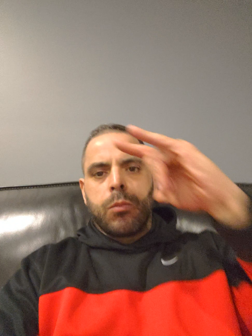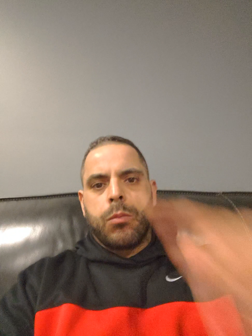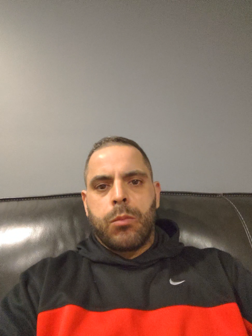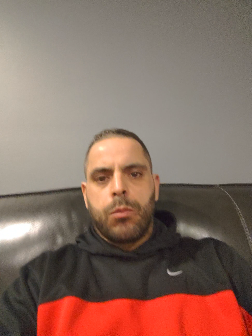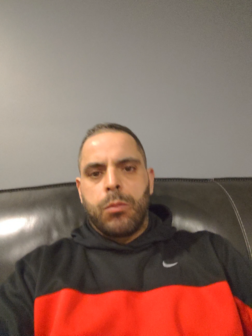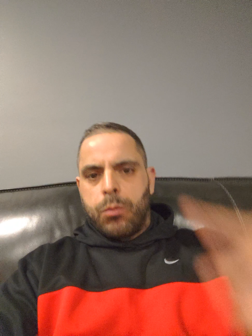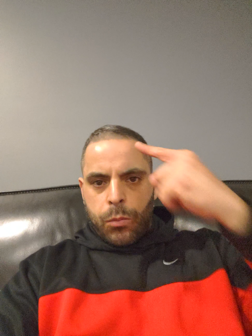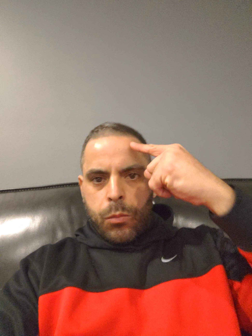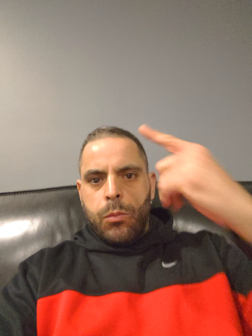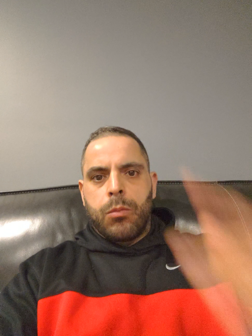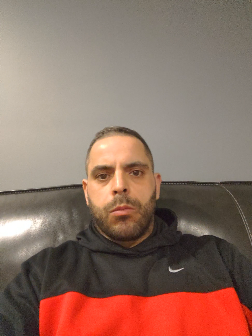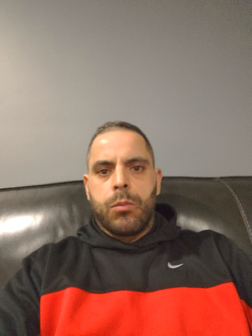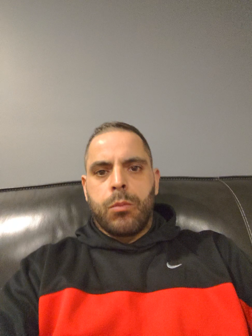think